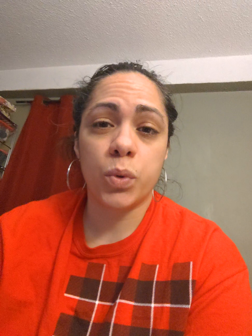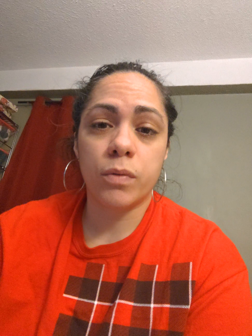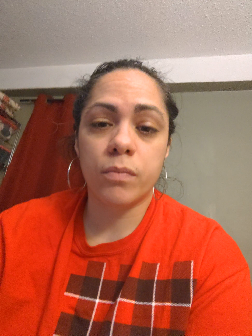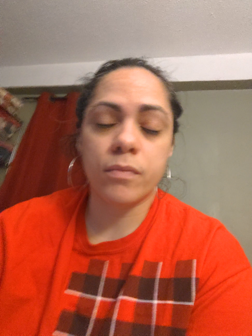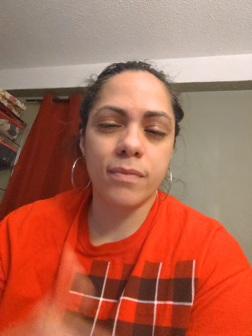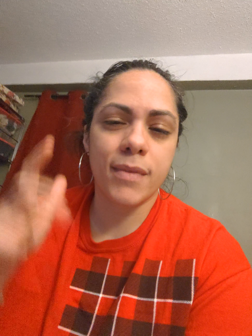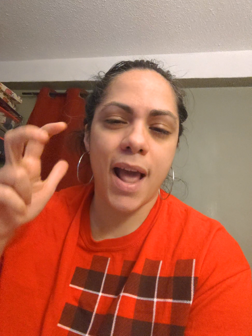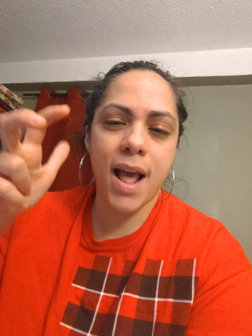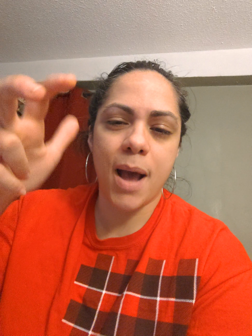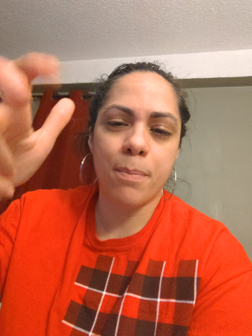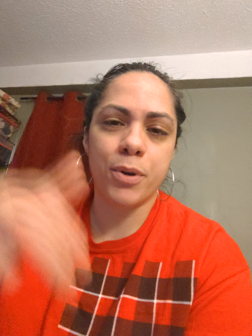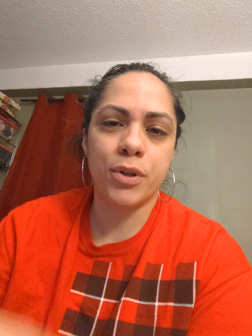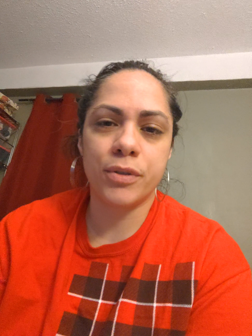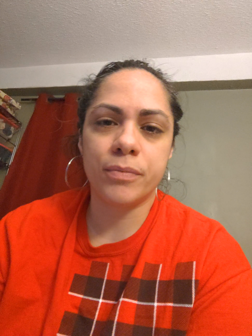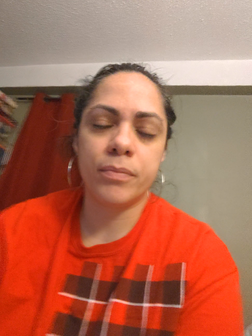helicopter